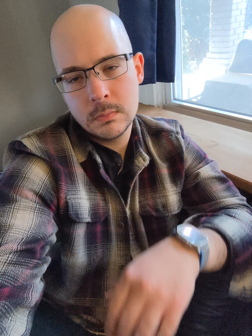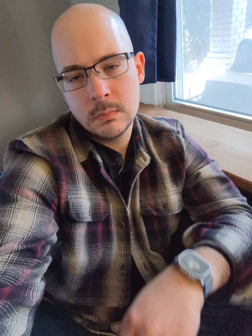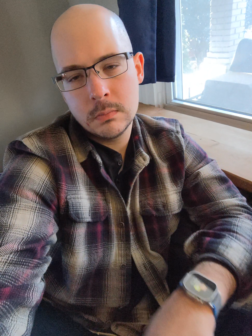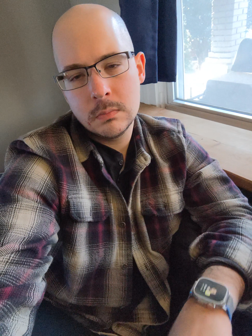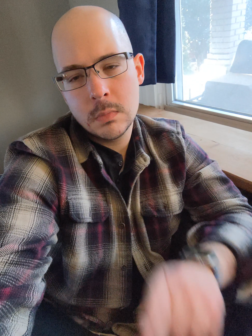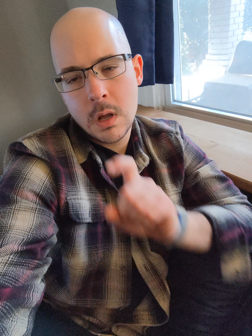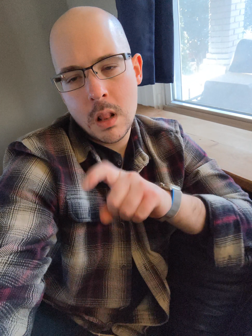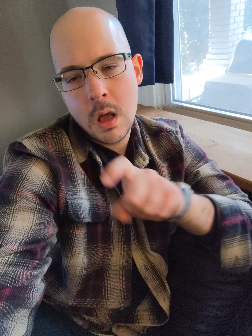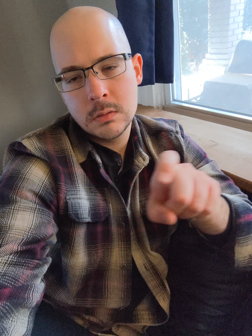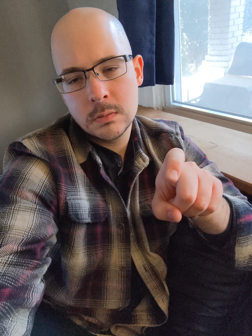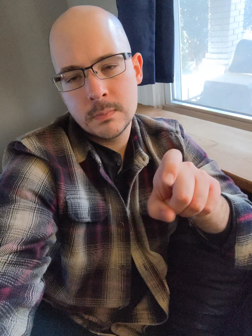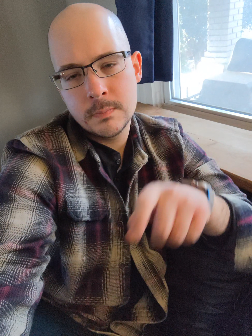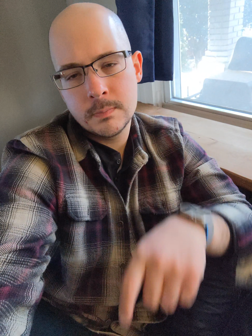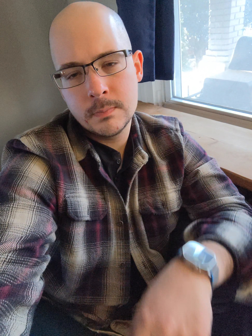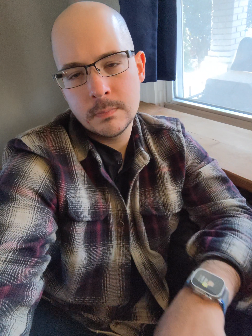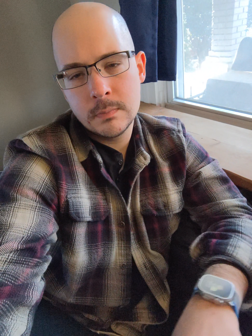closet